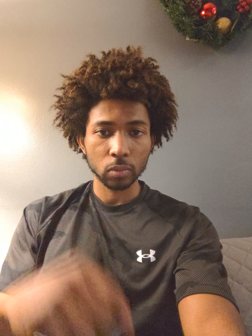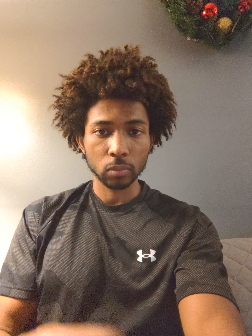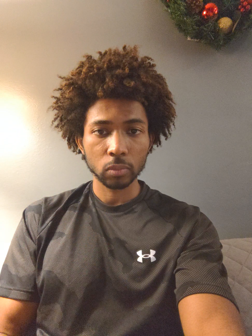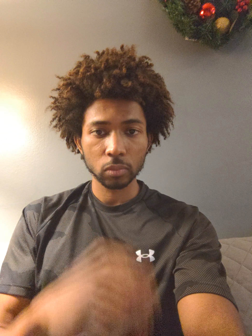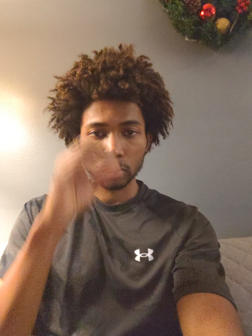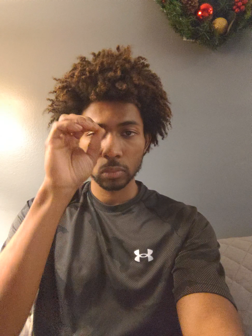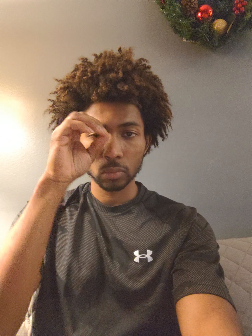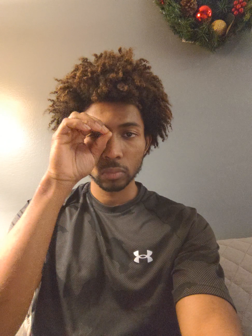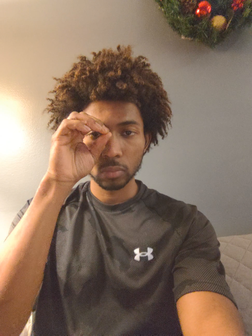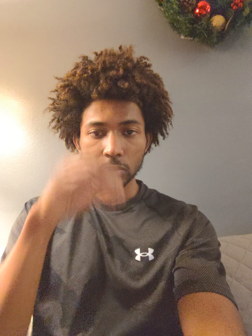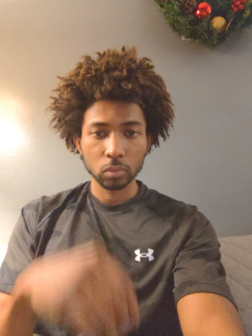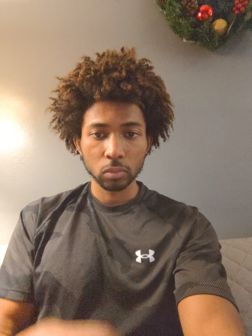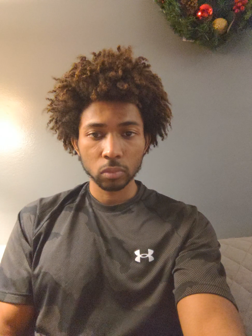owl